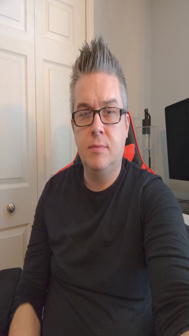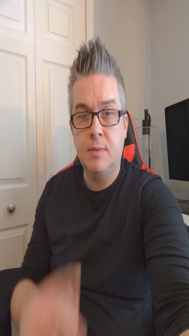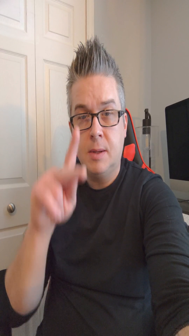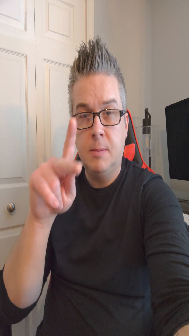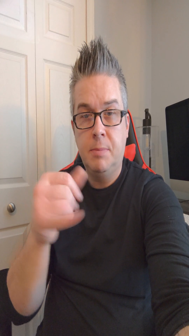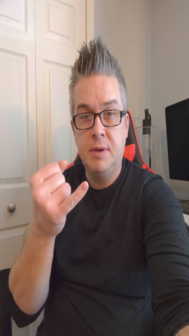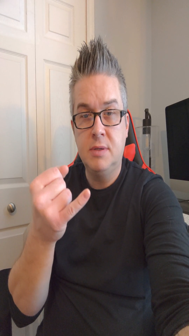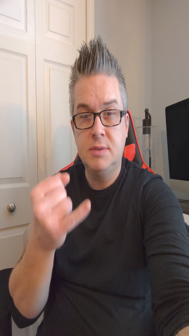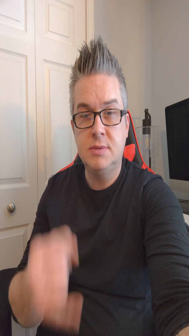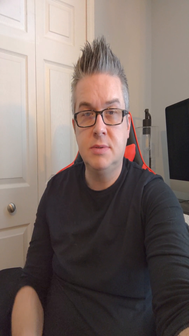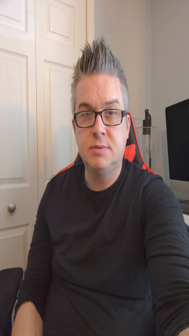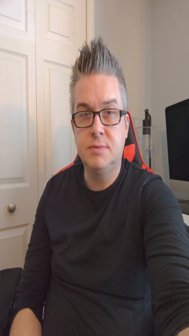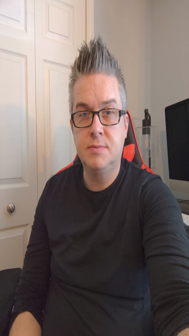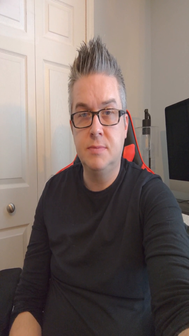pajamas